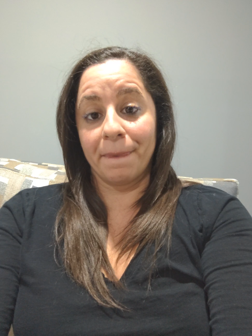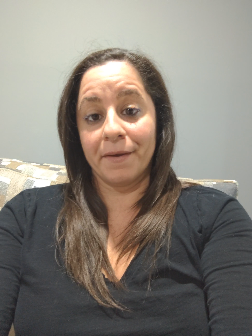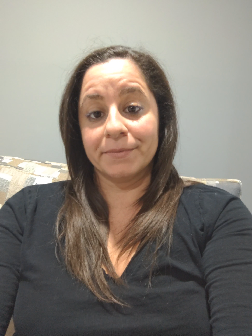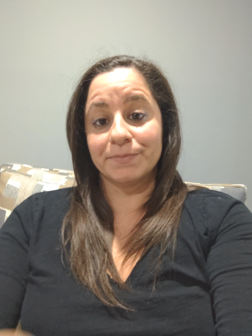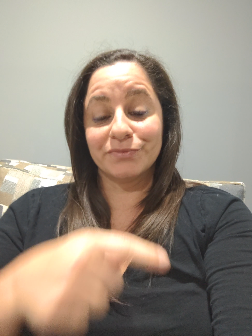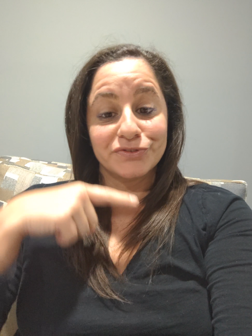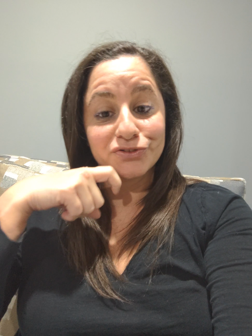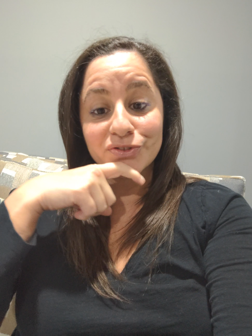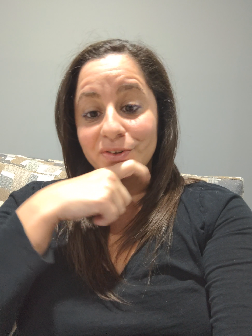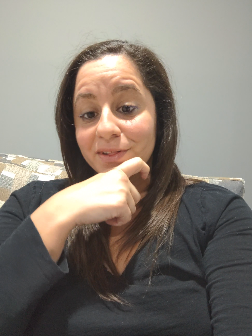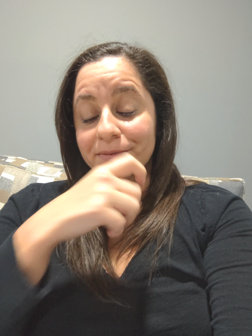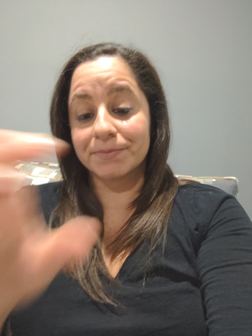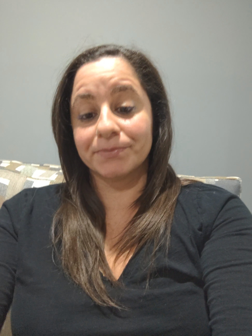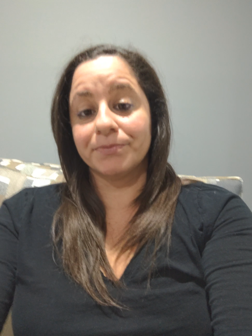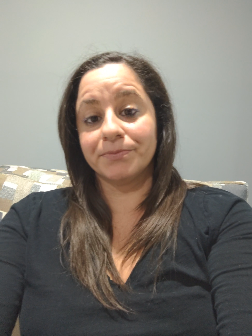cereal